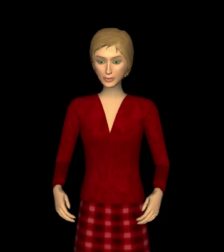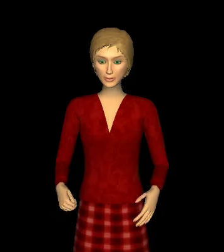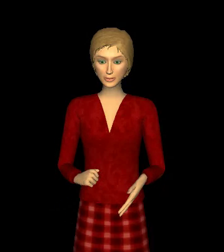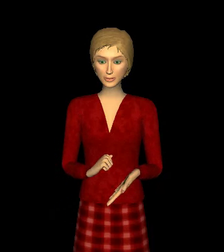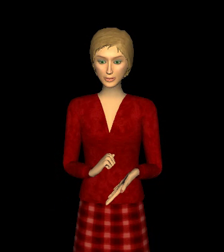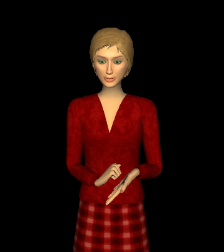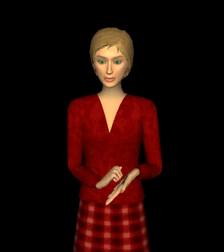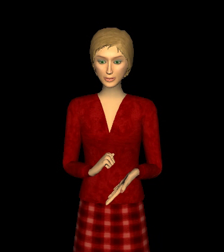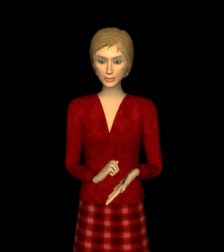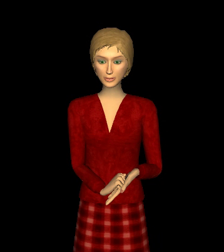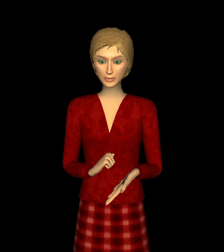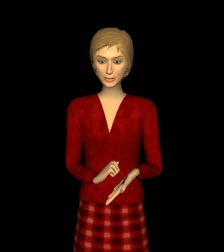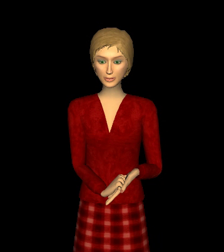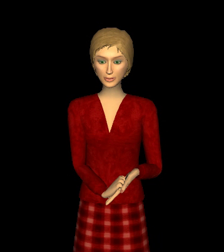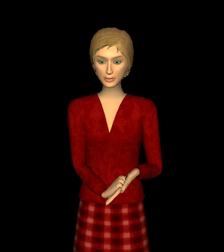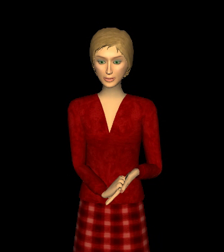شهية